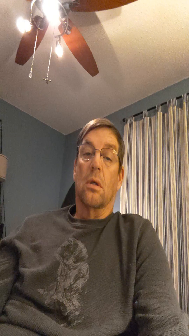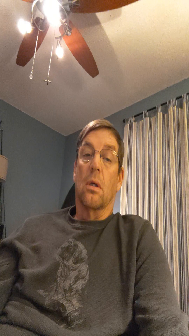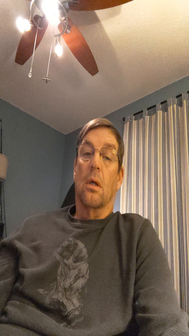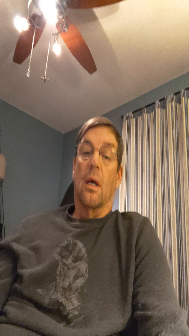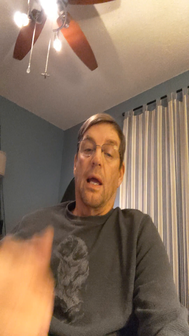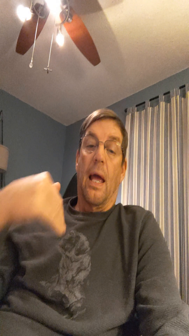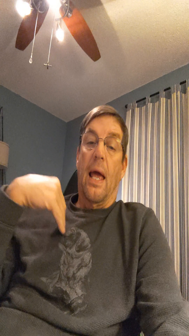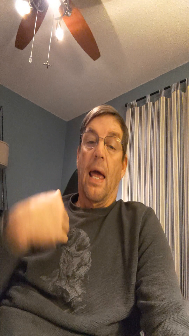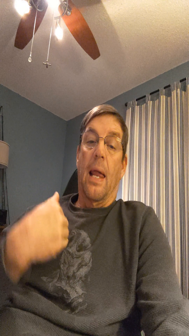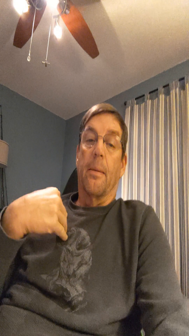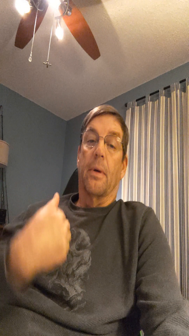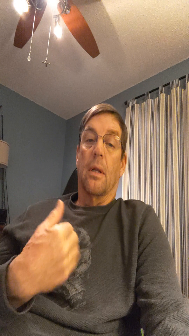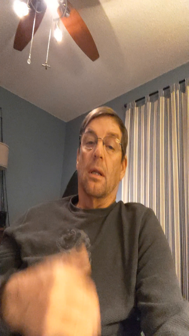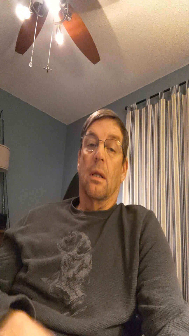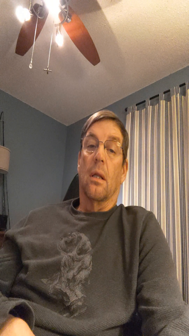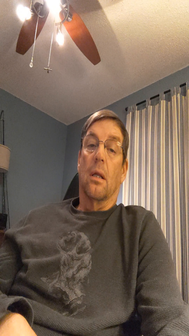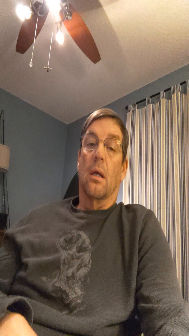animal